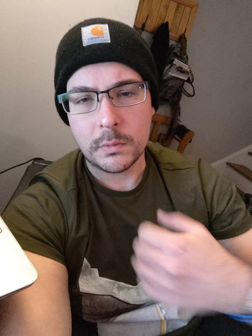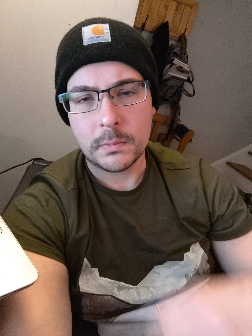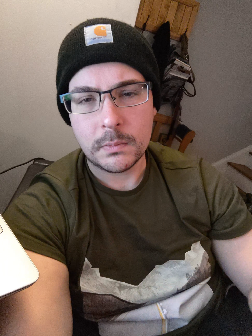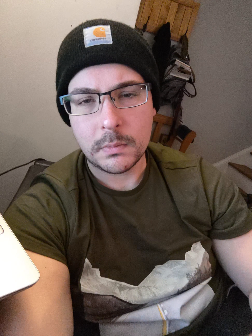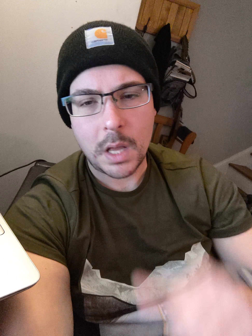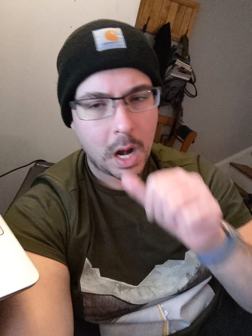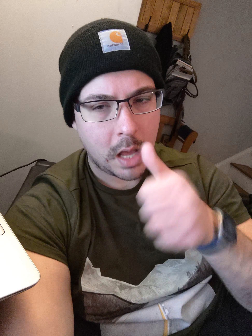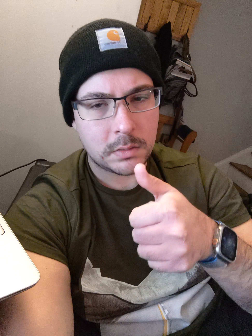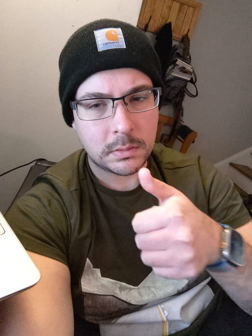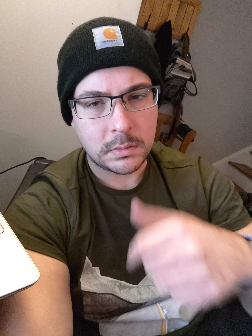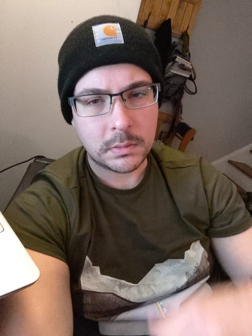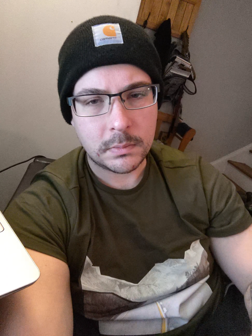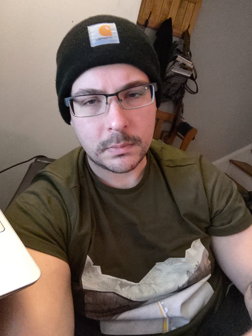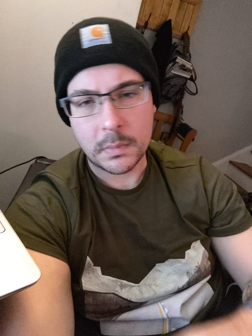nuts